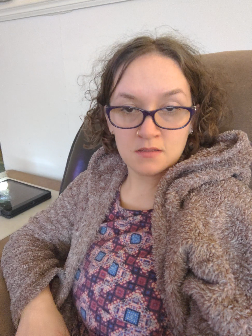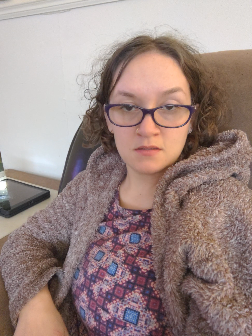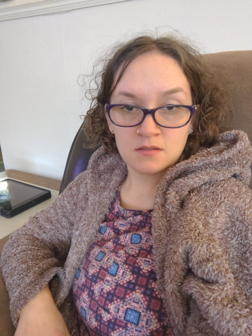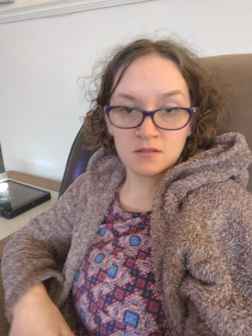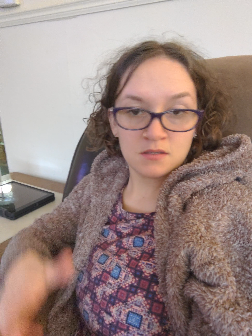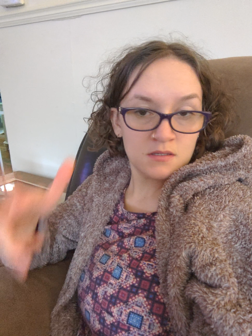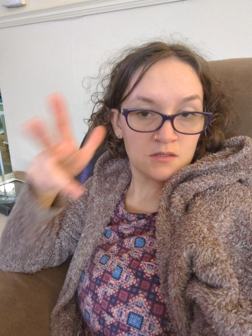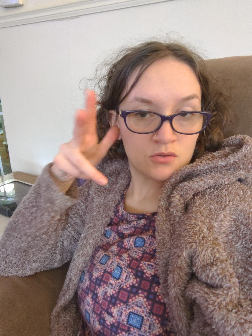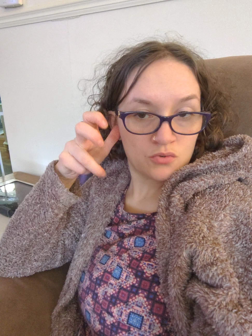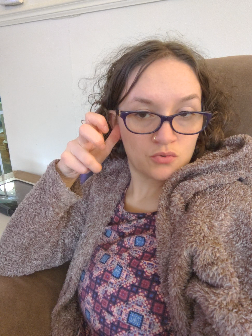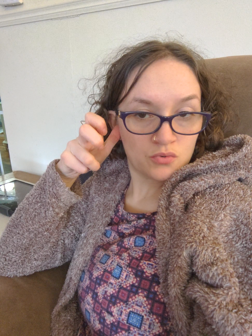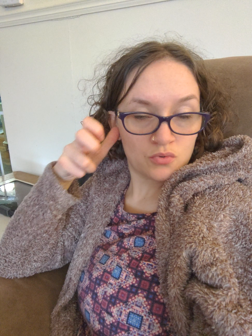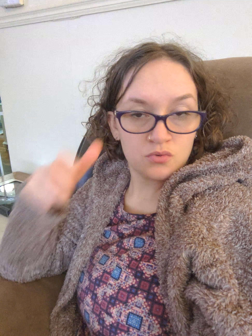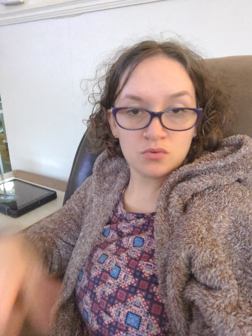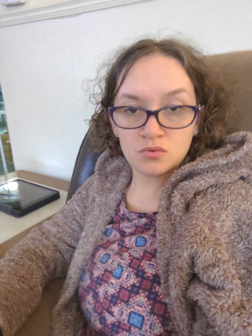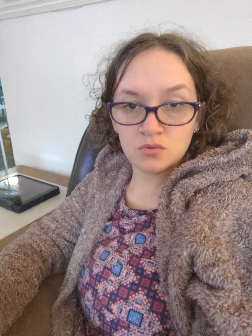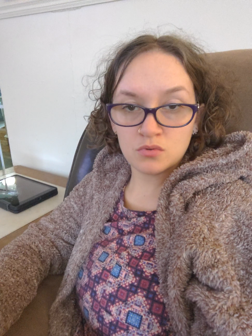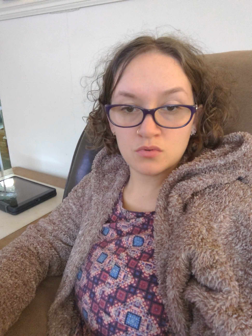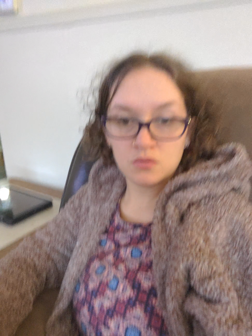hear